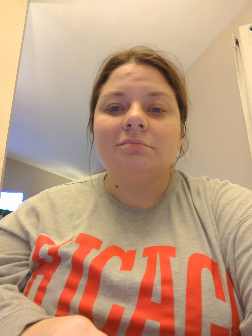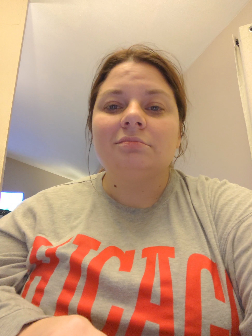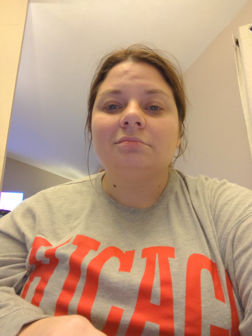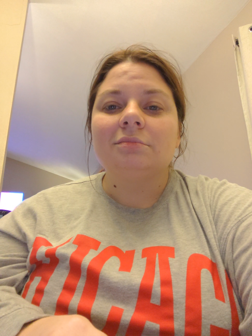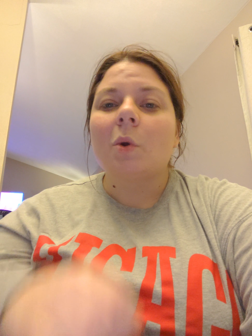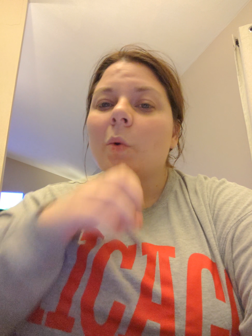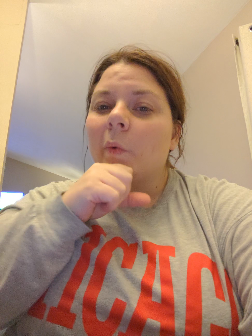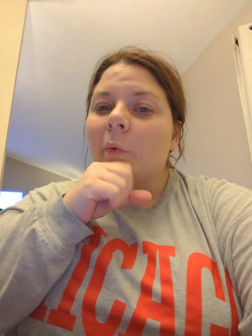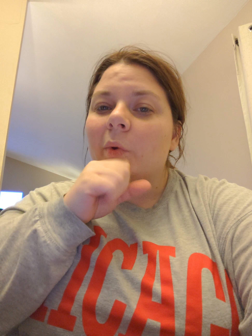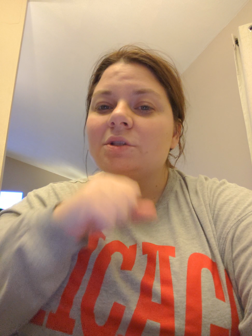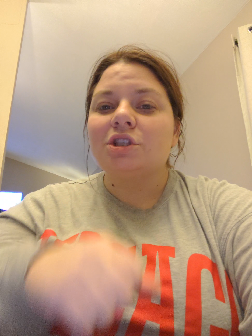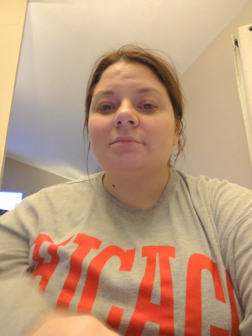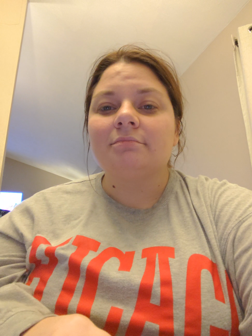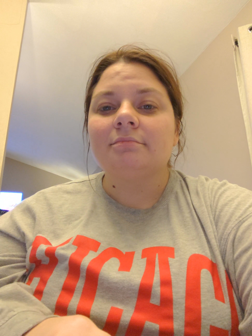orange